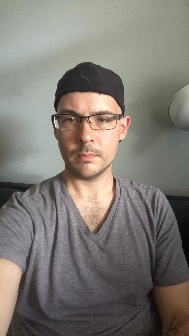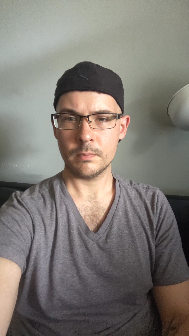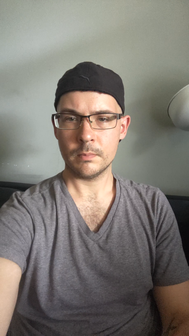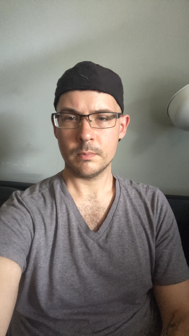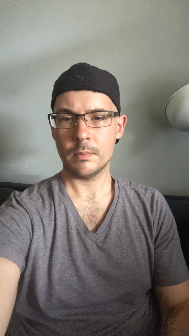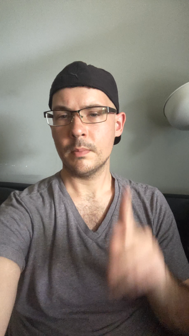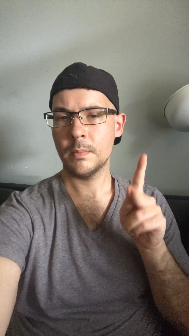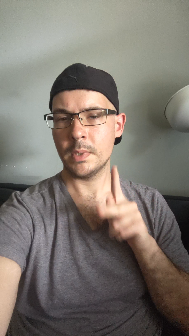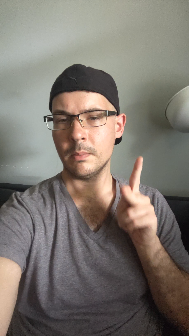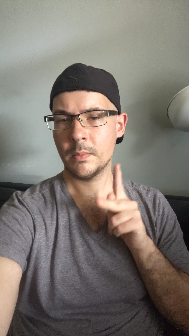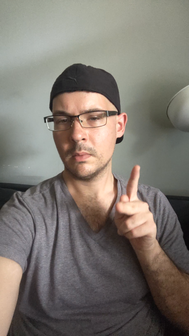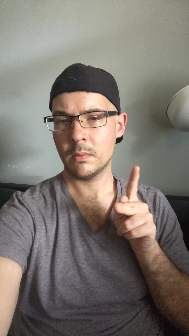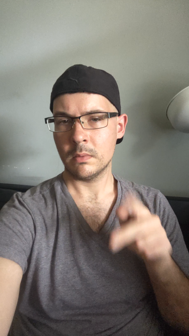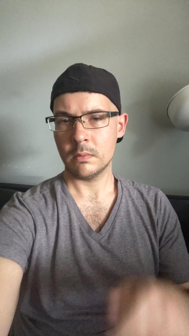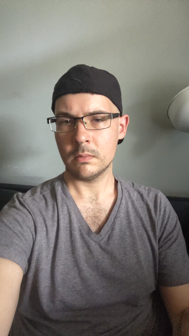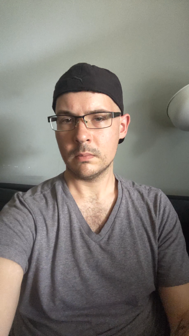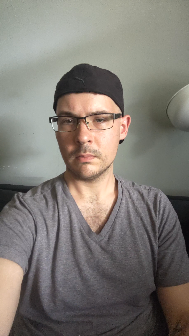people